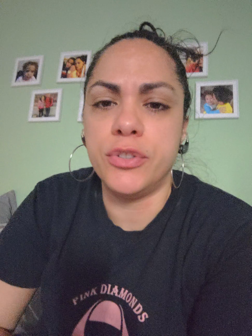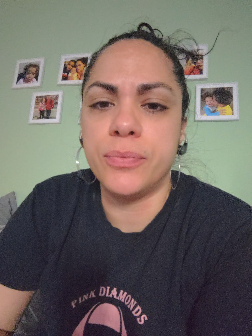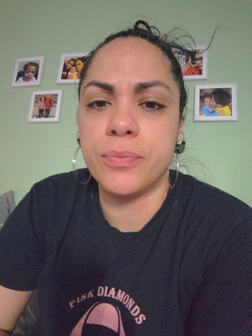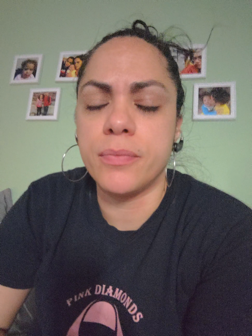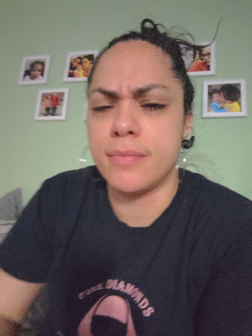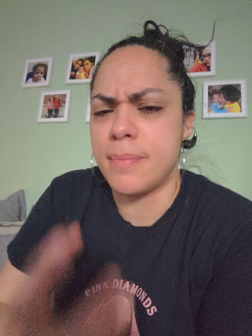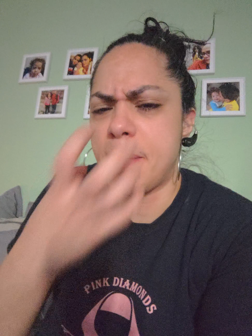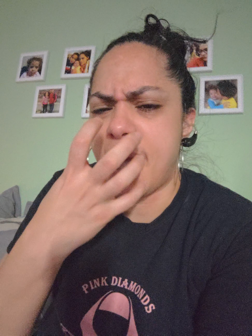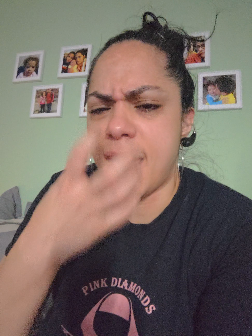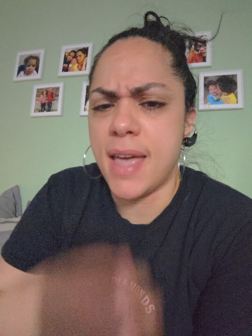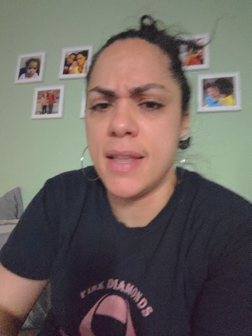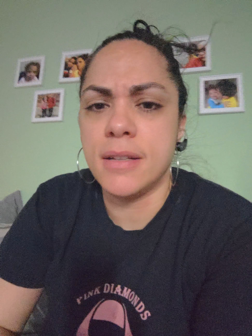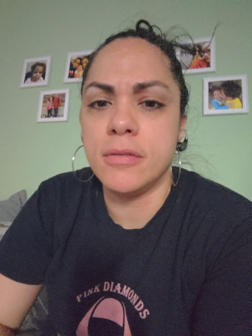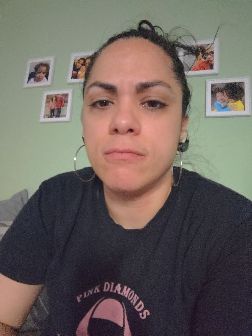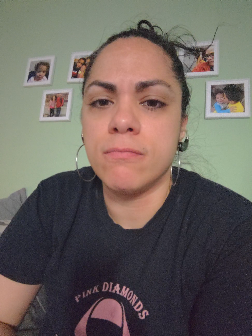mad